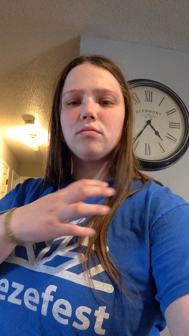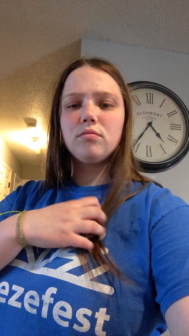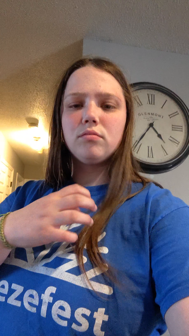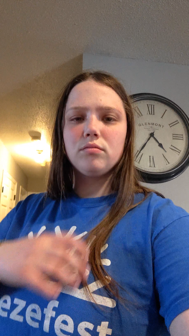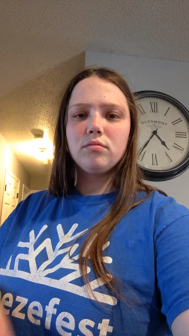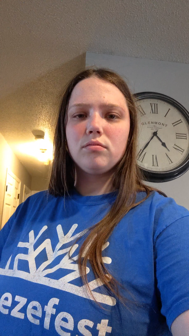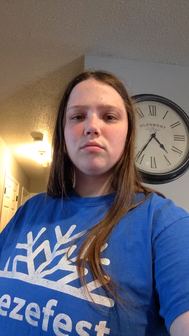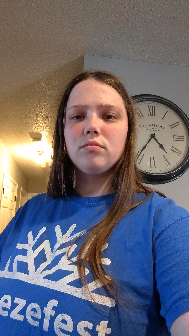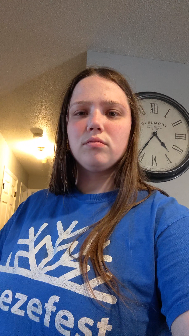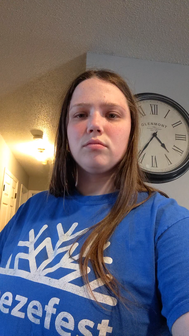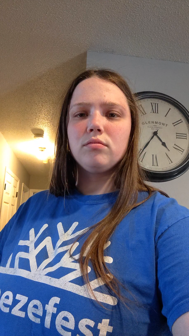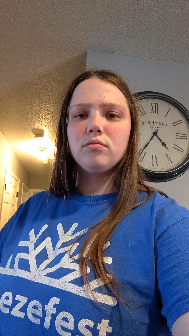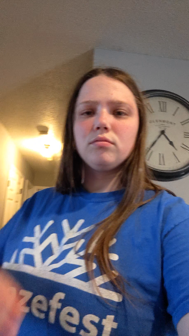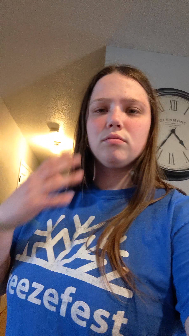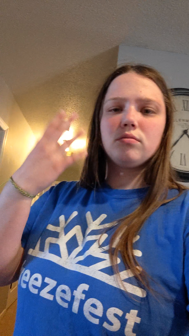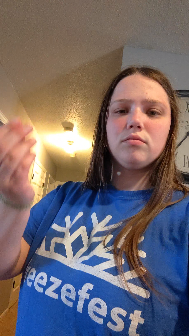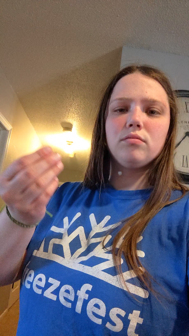got to